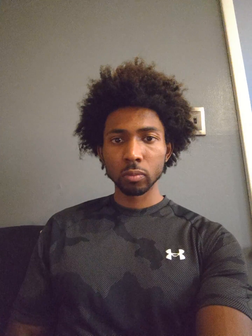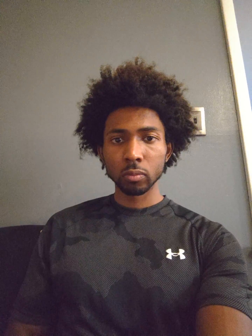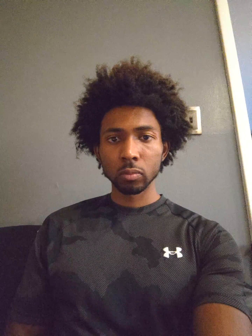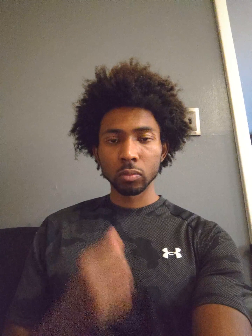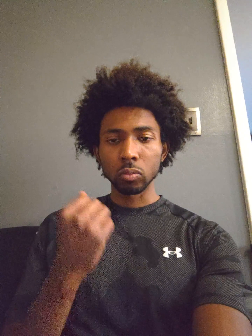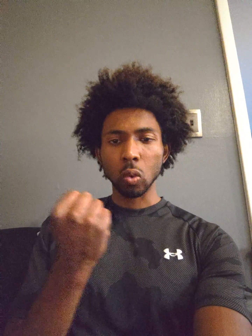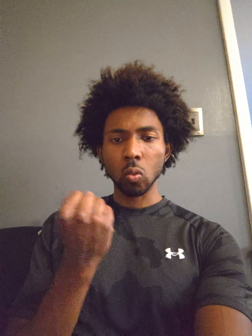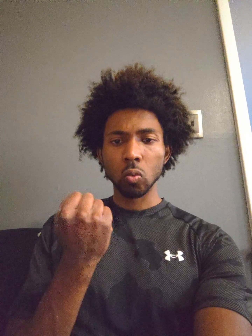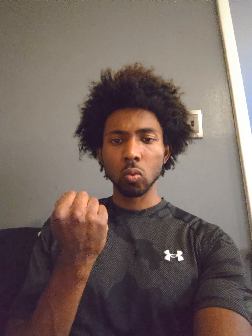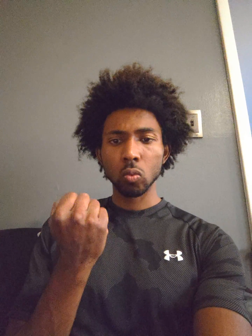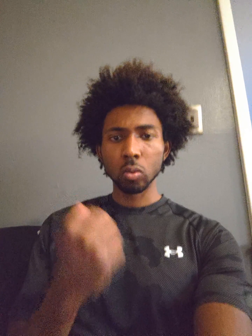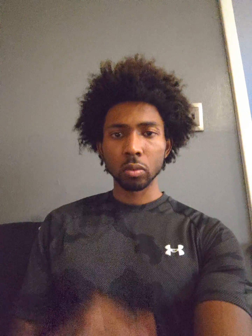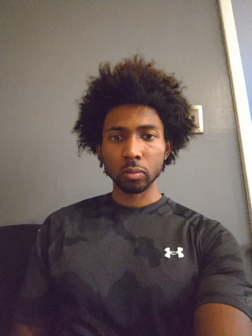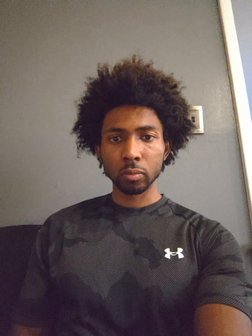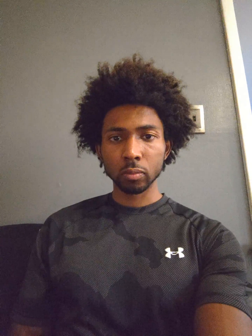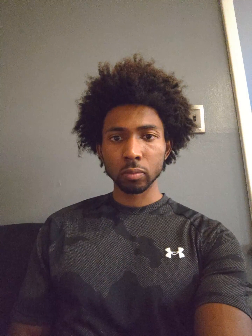hold